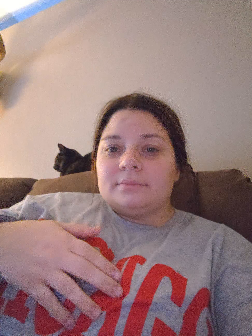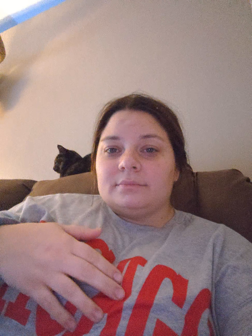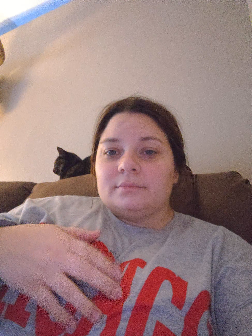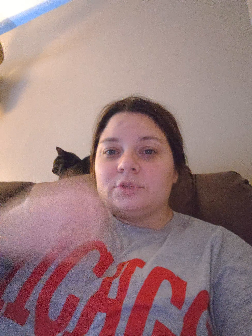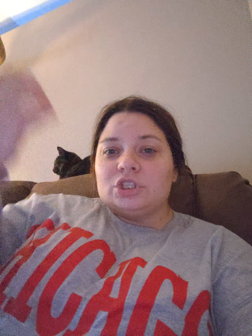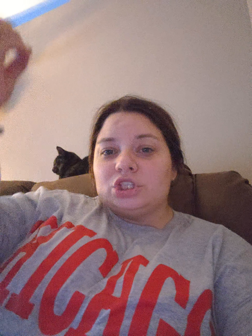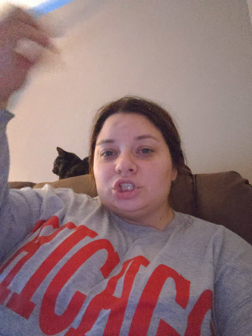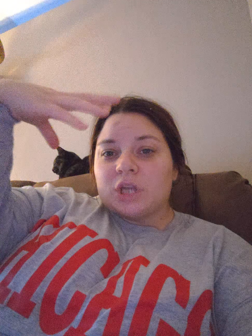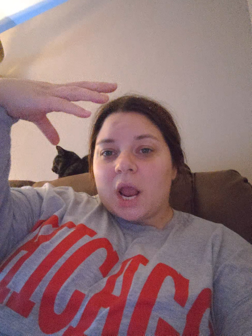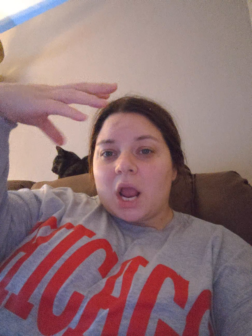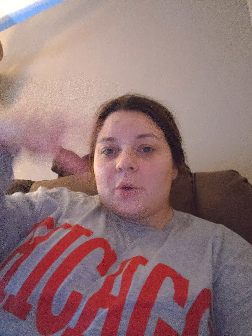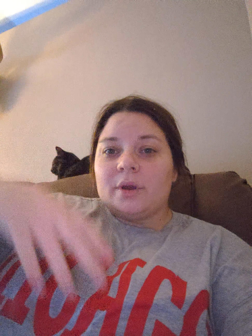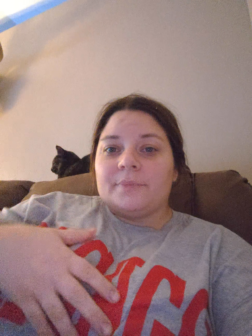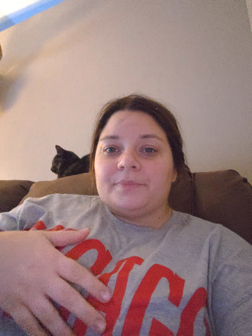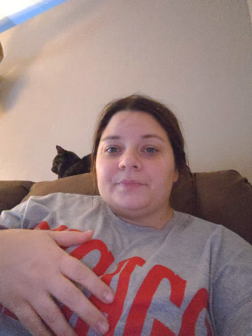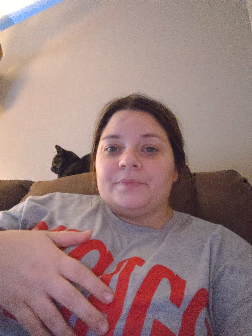shower